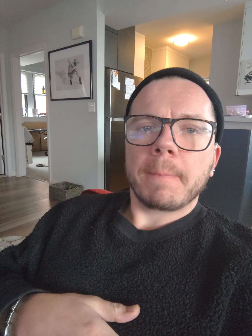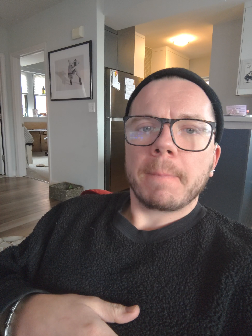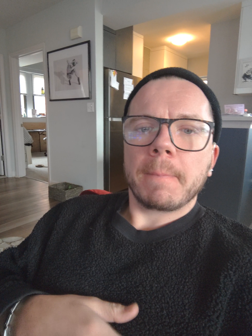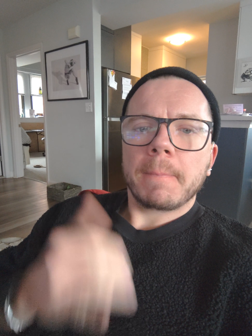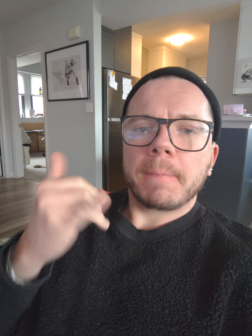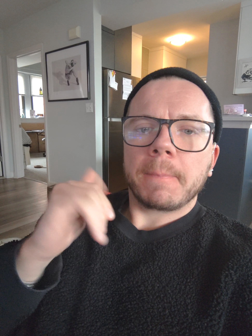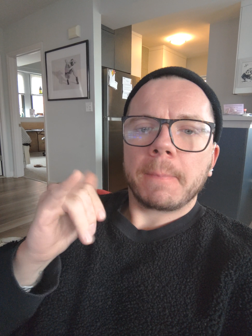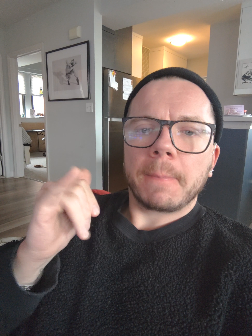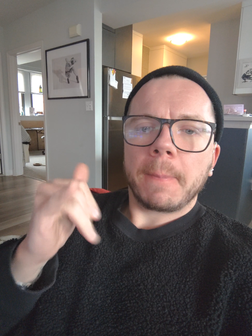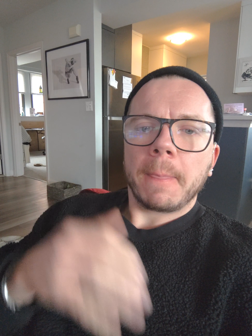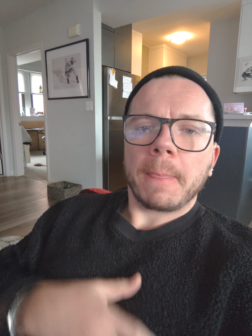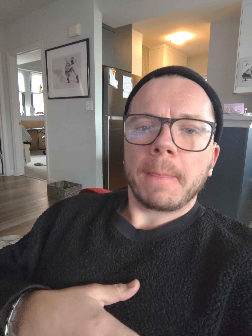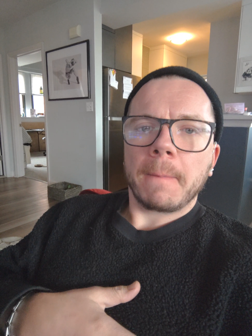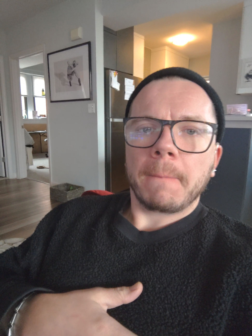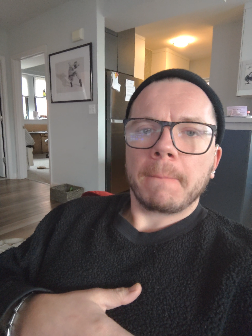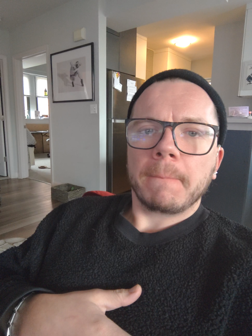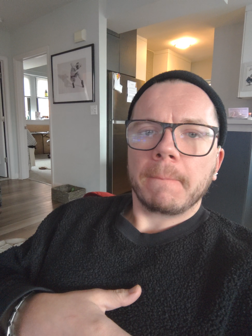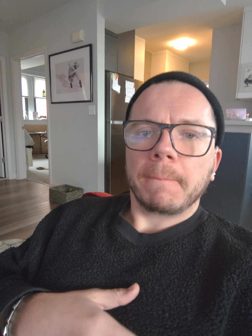yellow